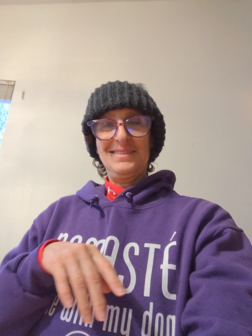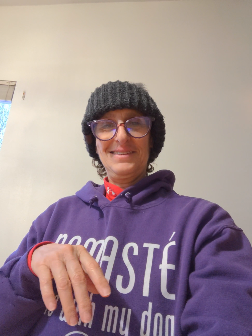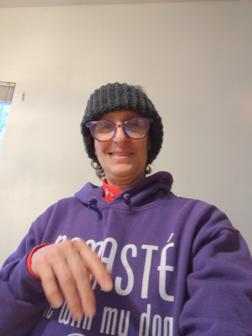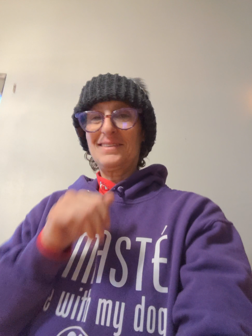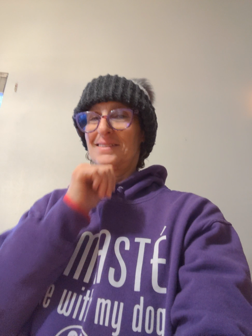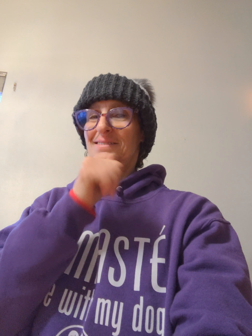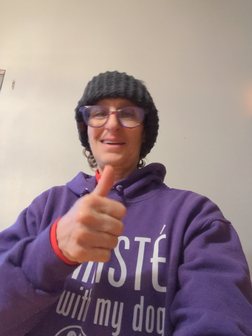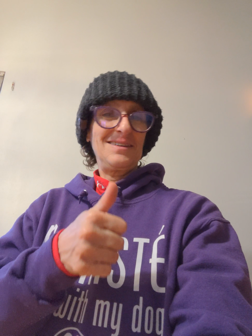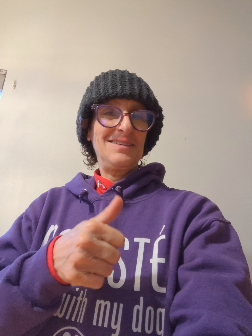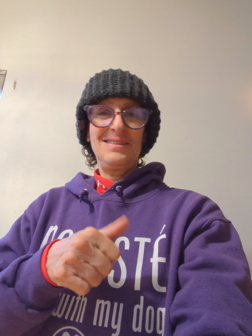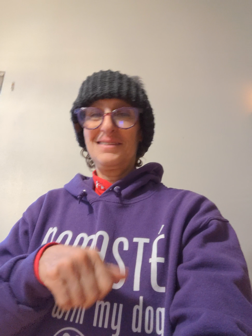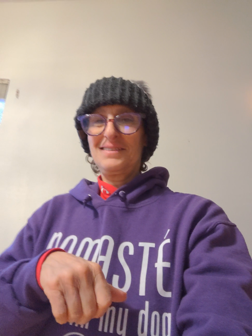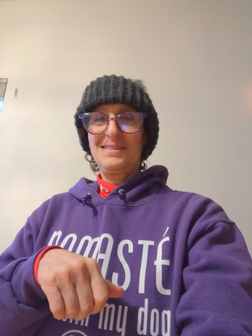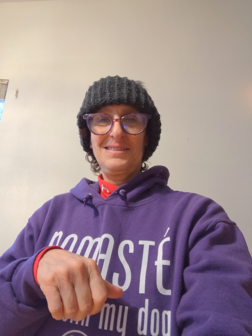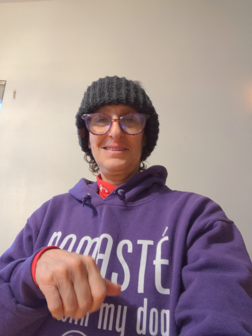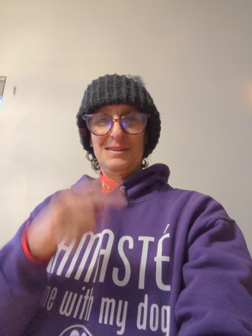not